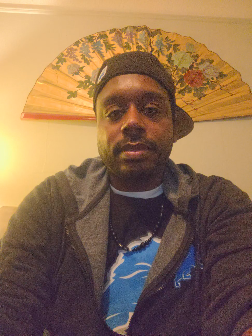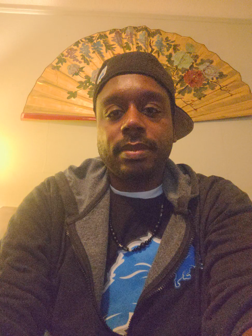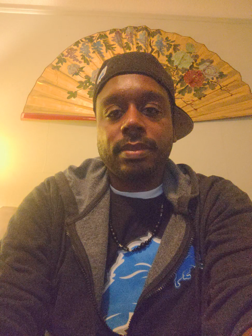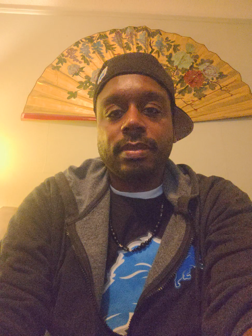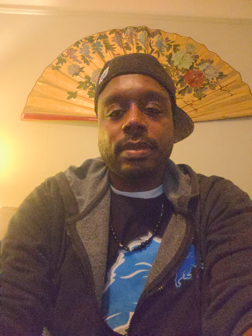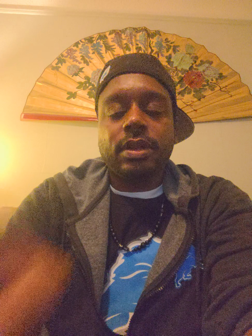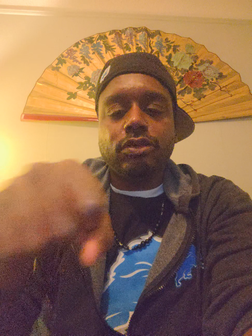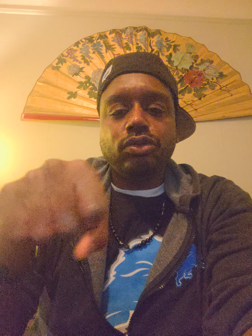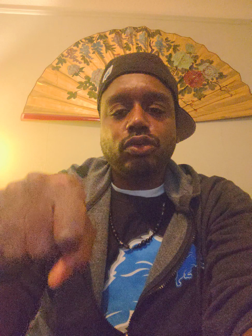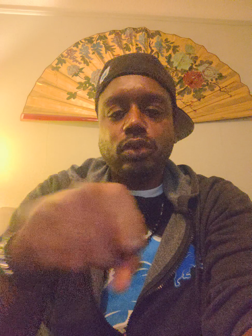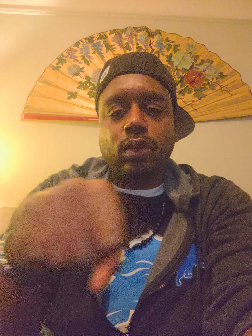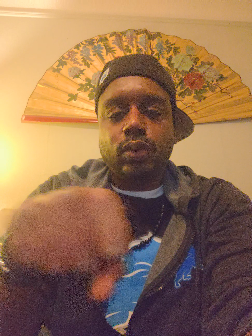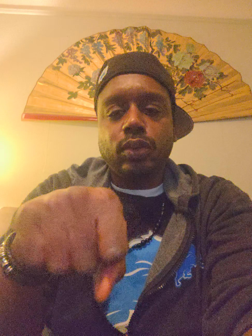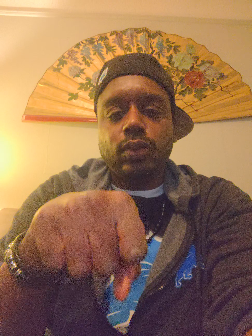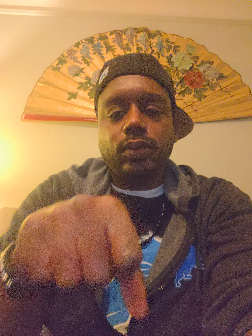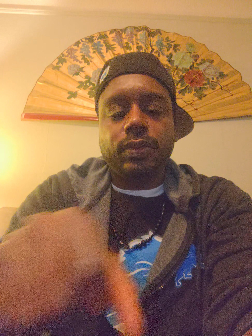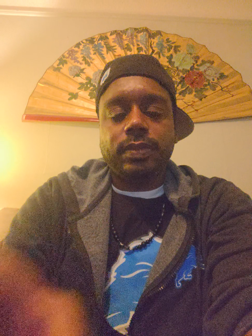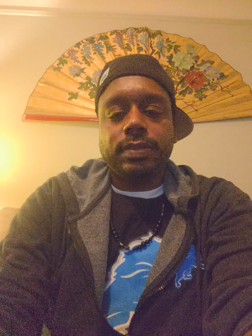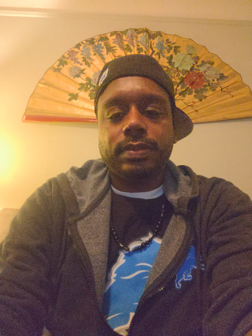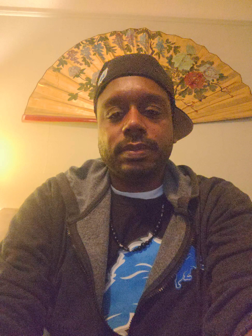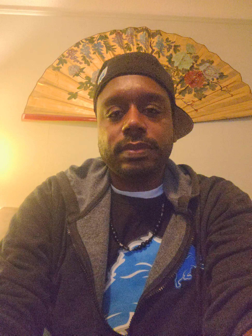shoe